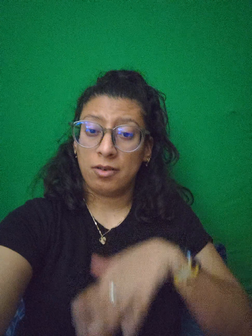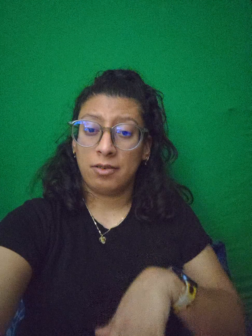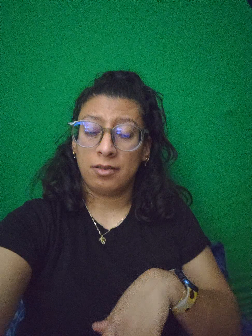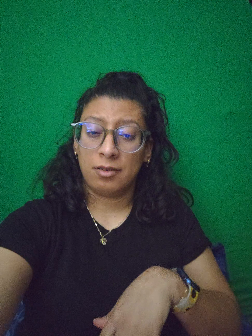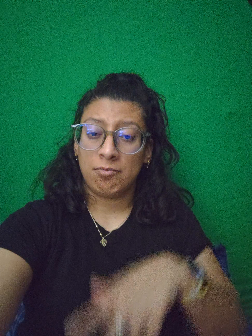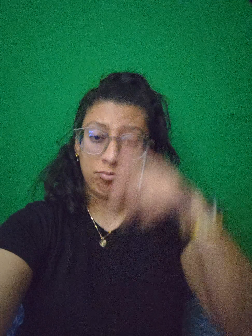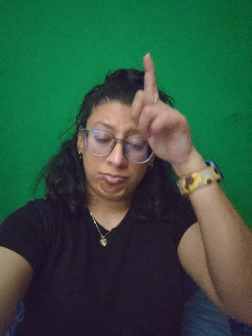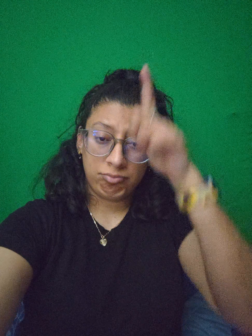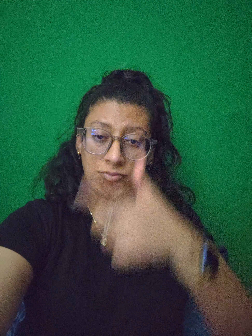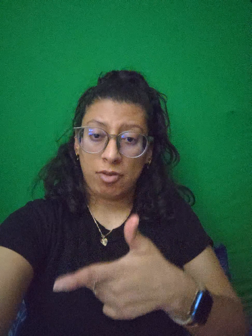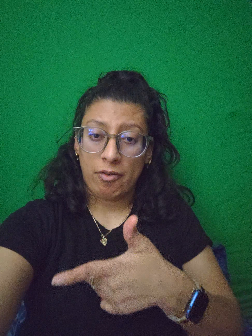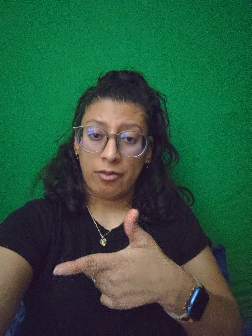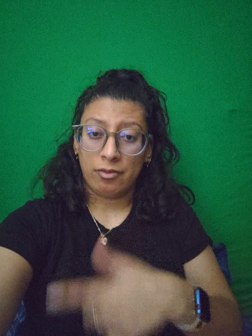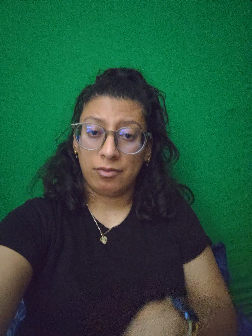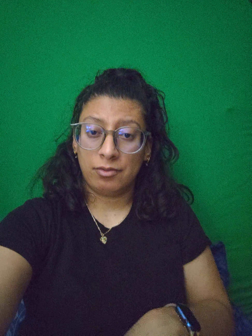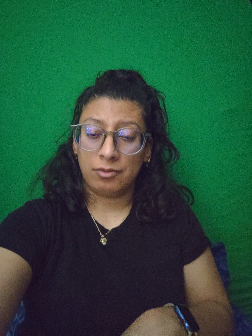brother